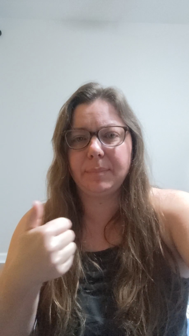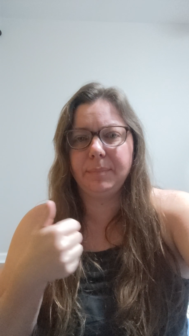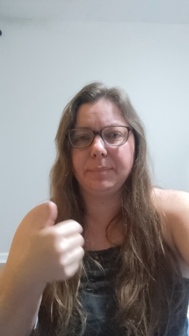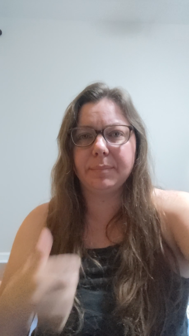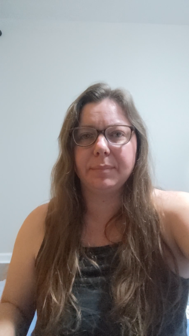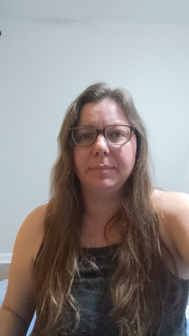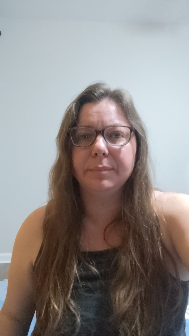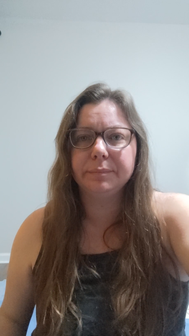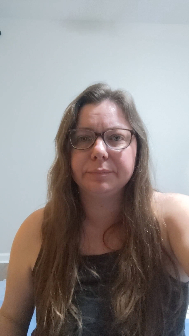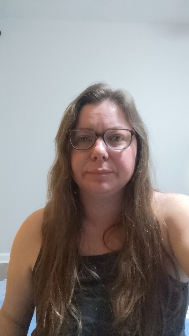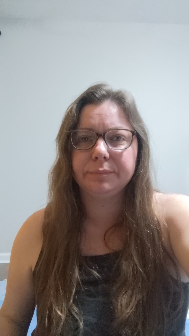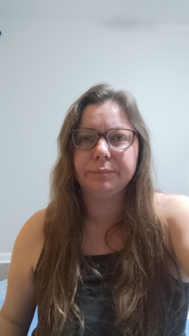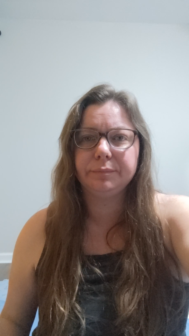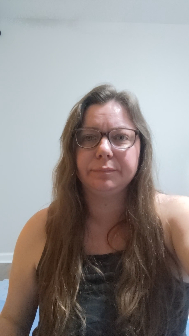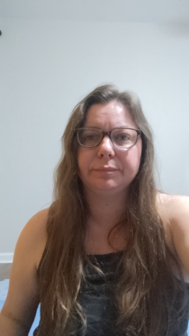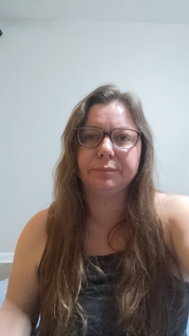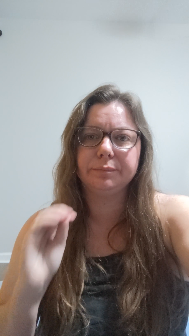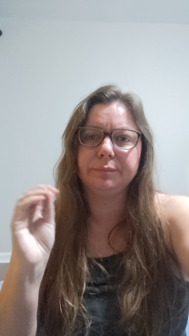fix